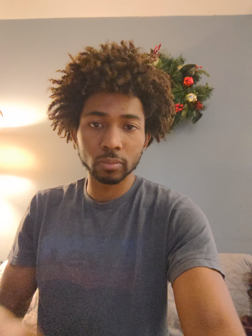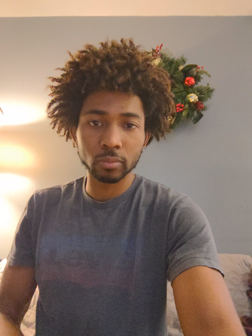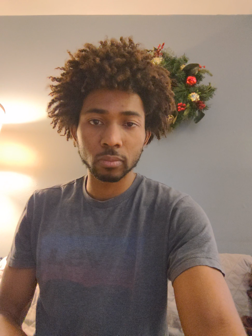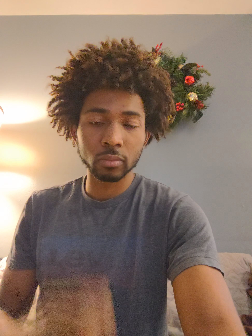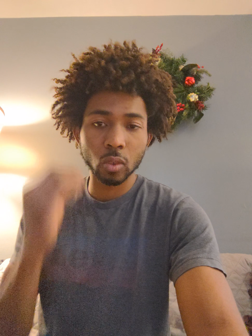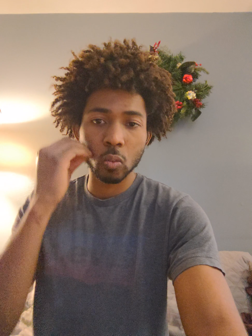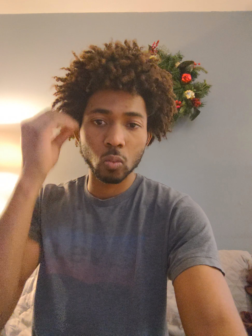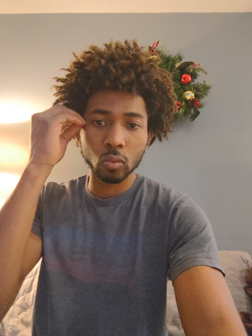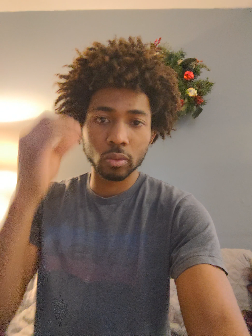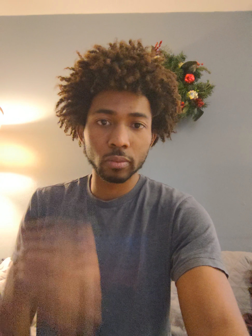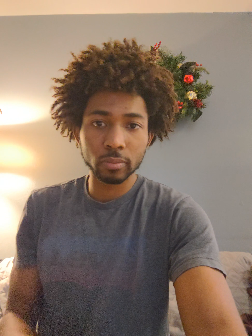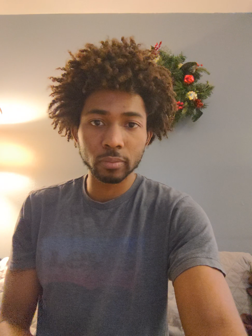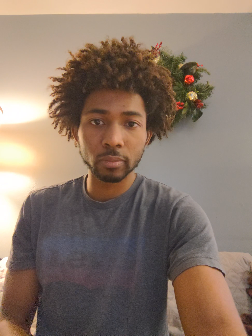home